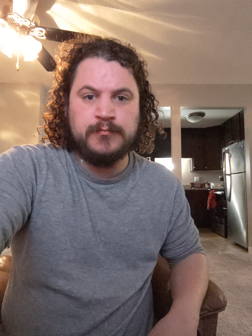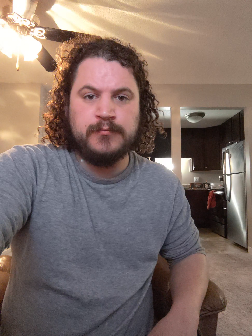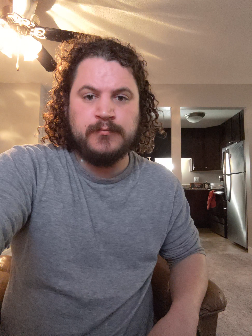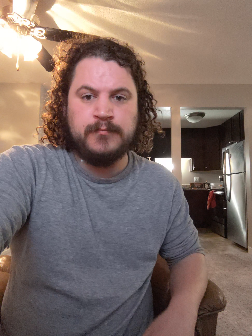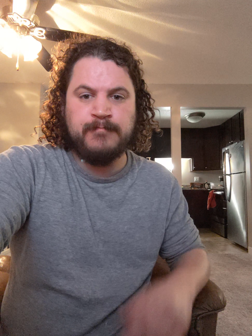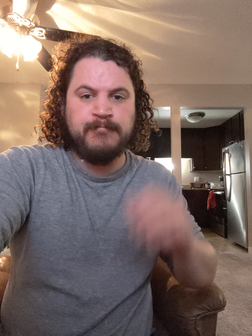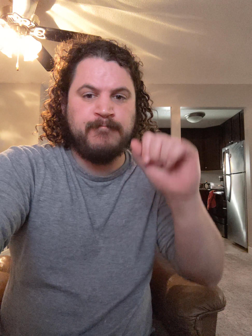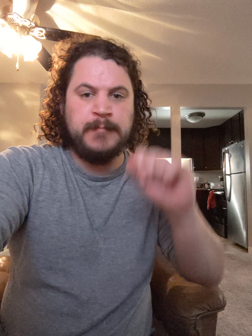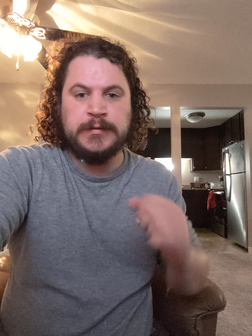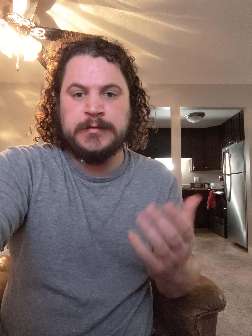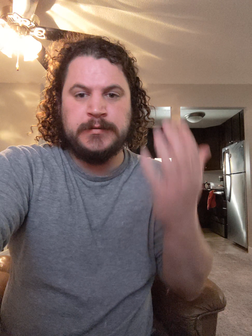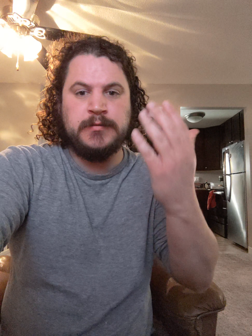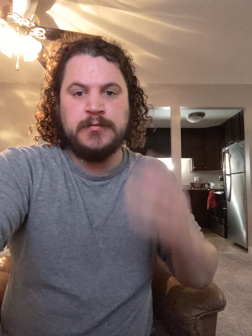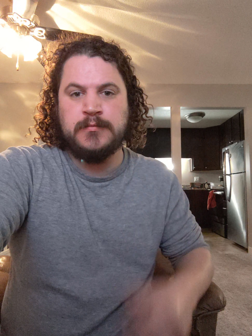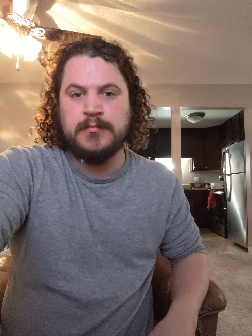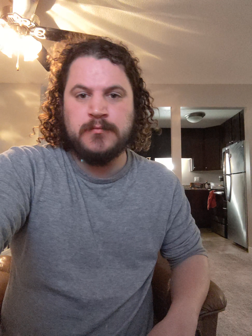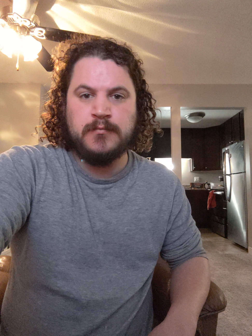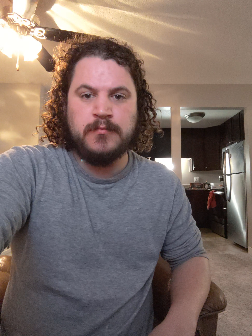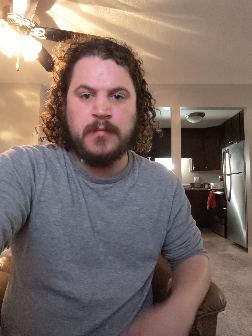mitten